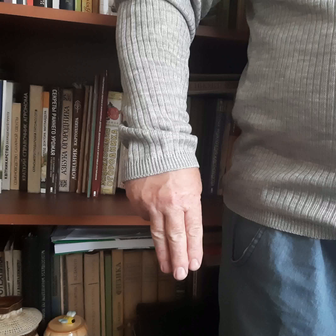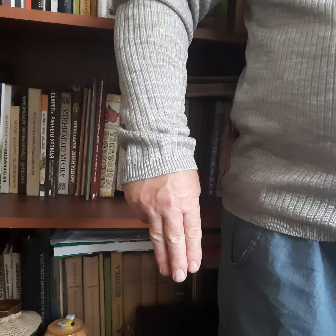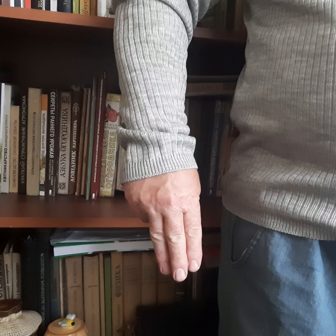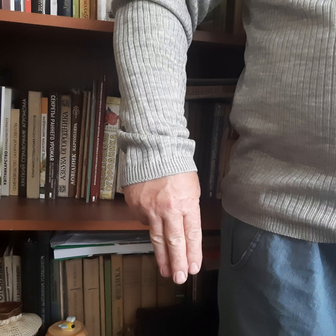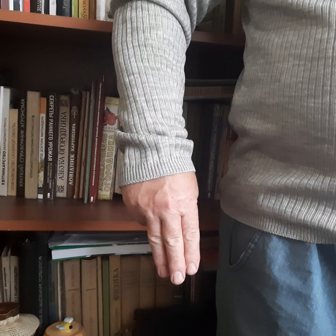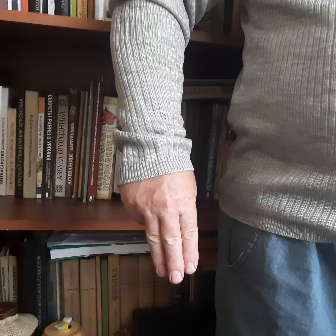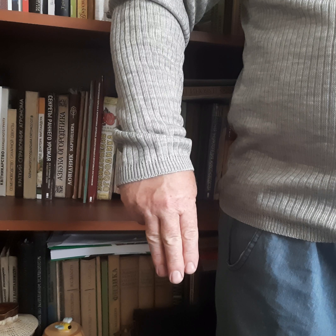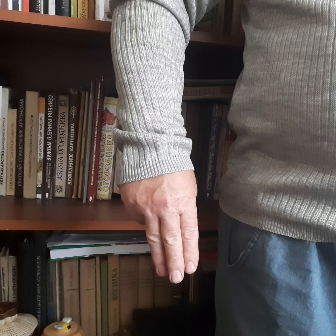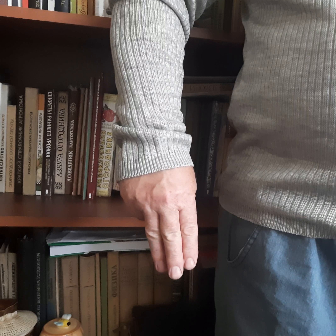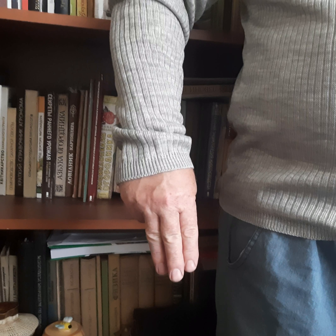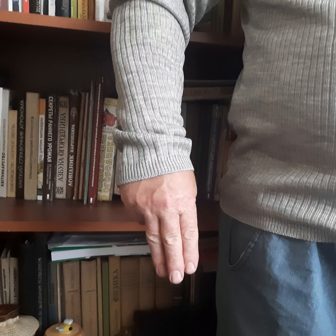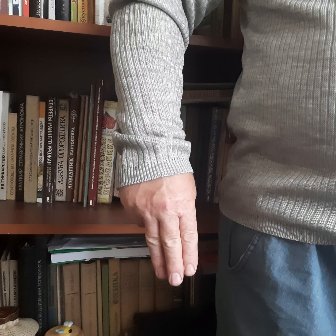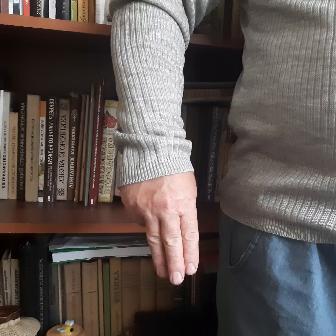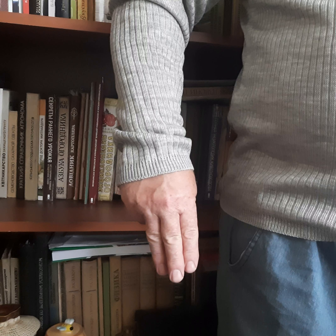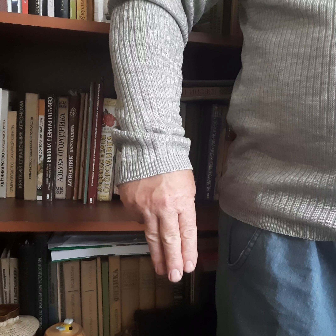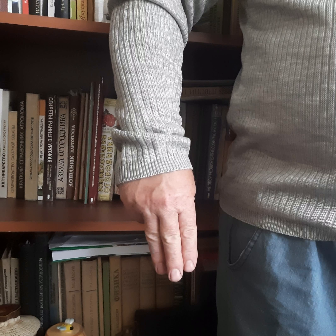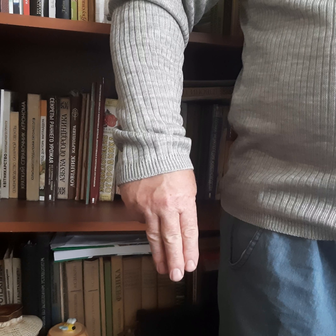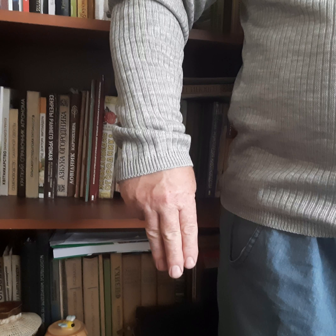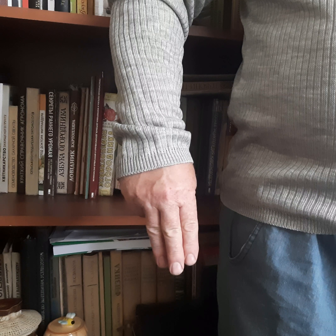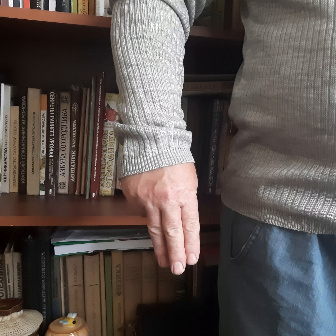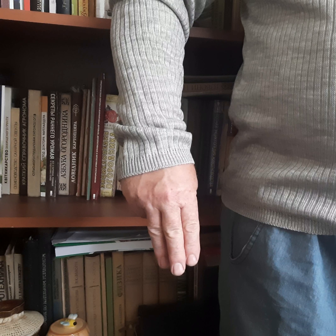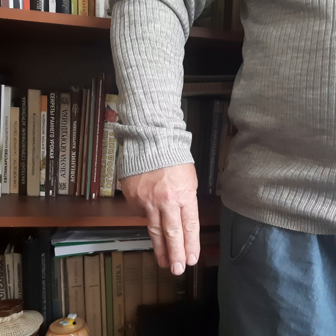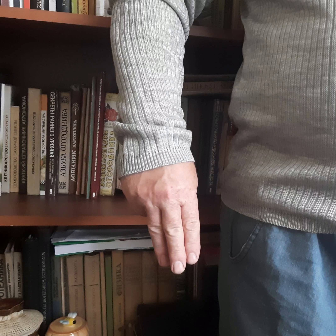Т